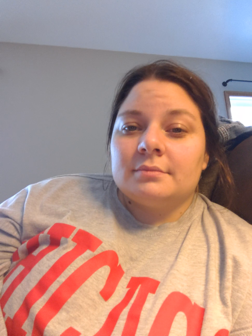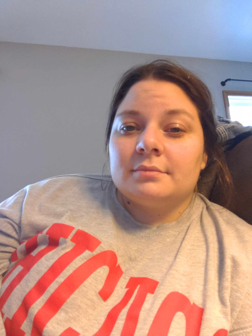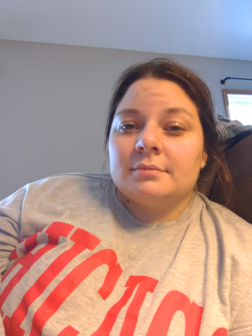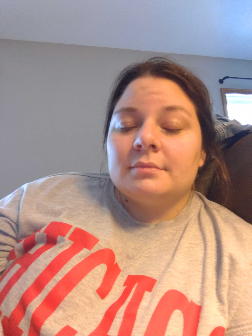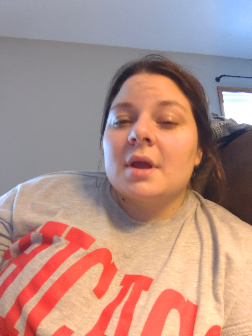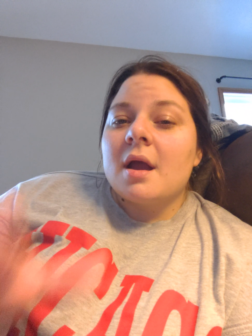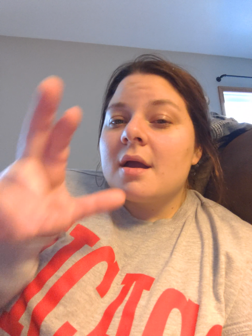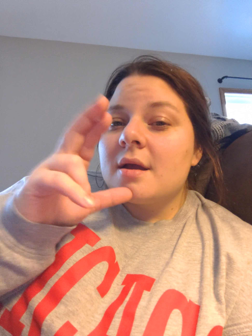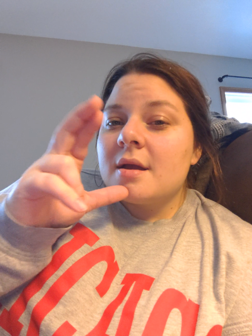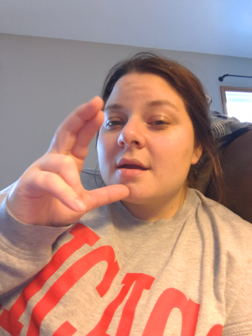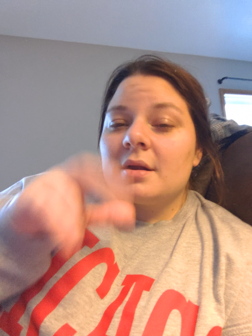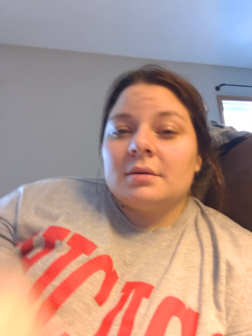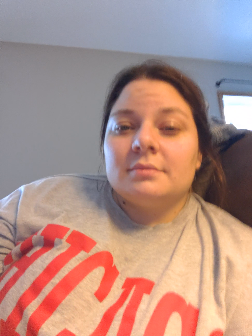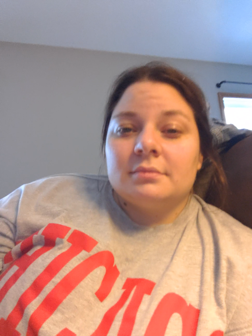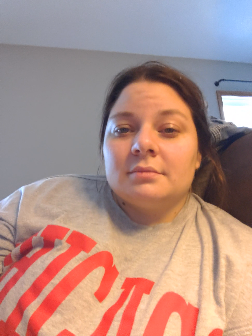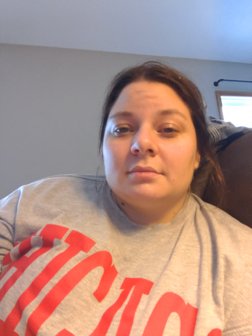hen